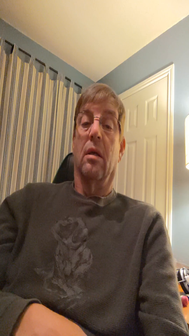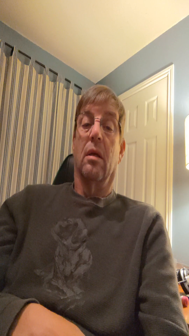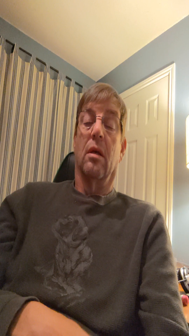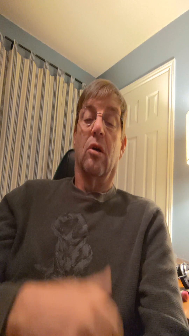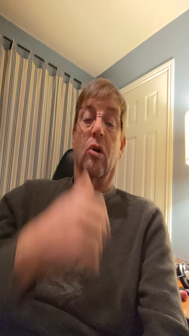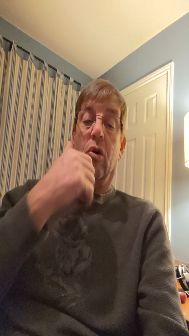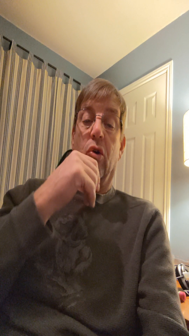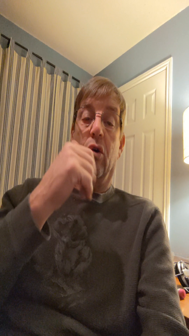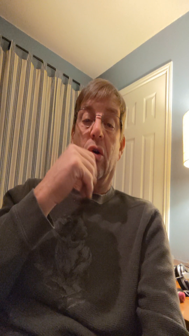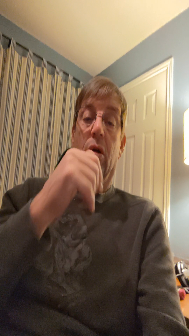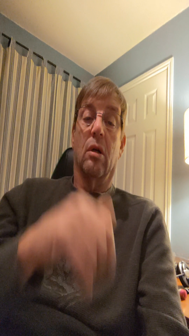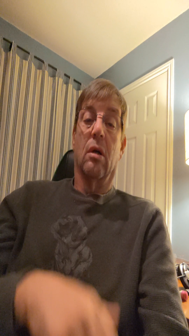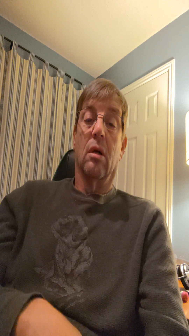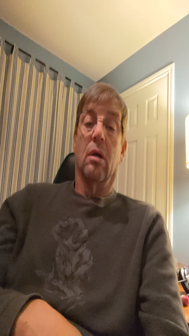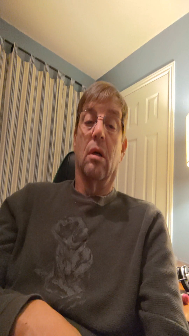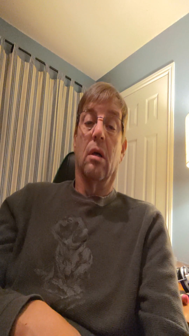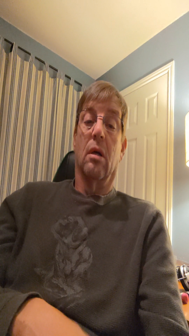girl